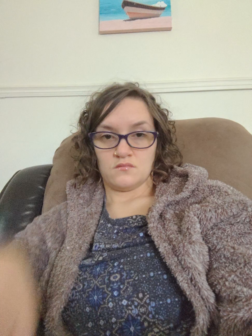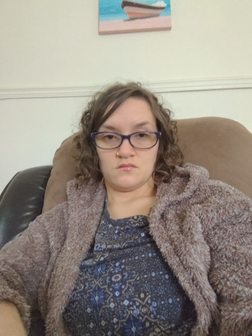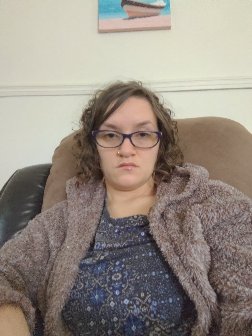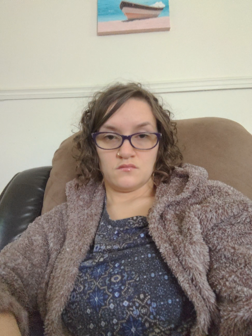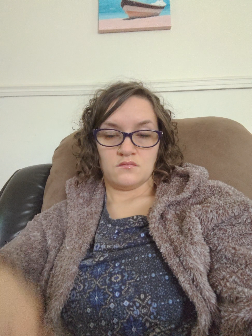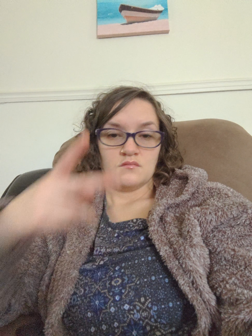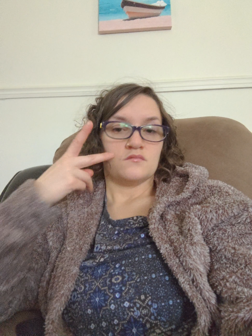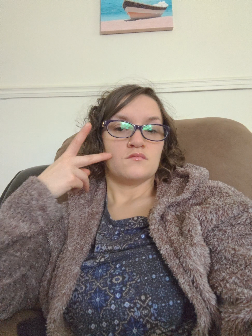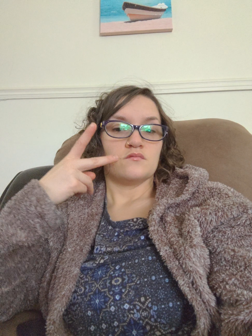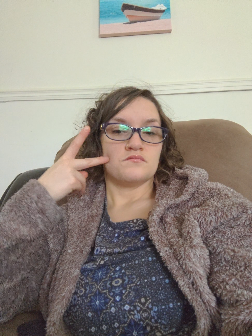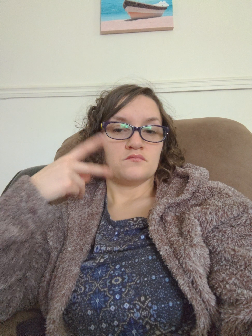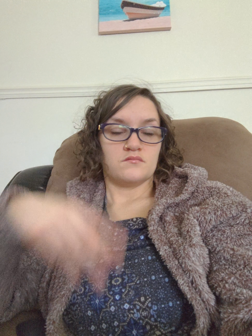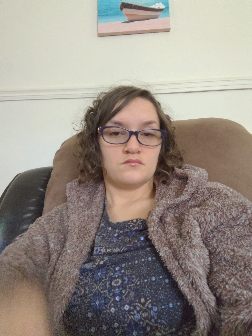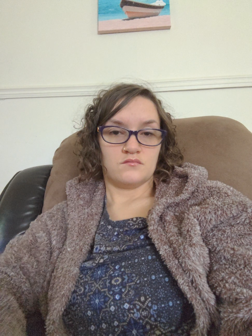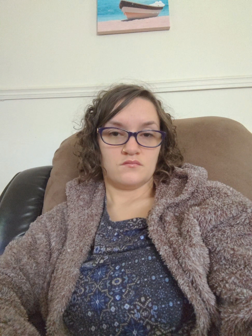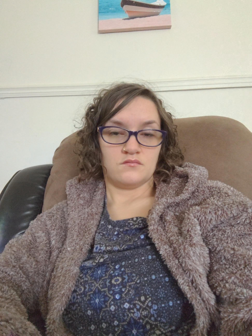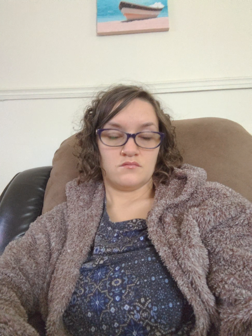kitty